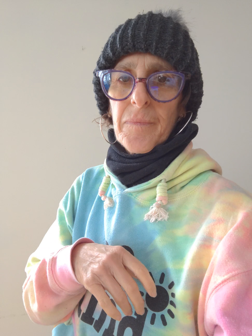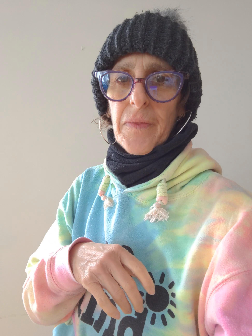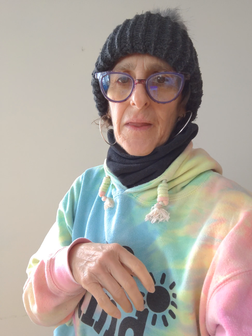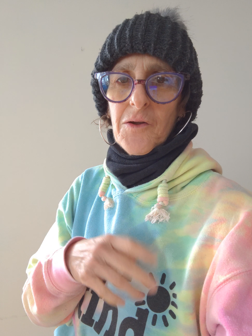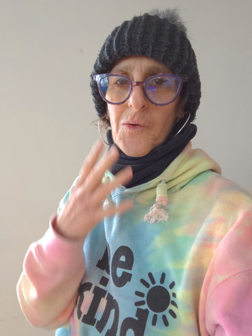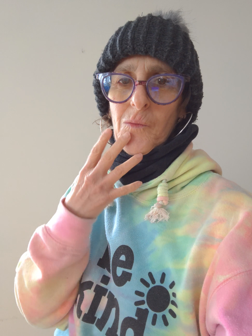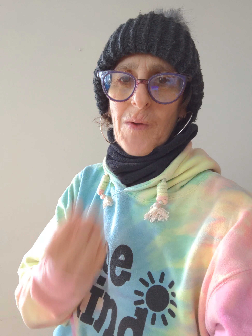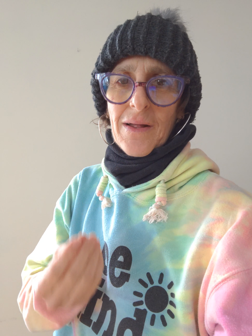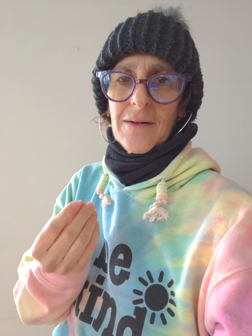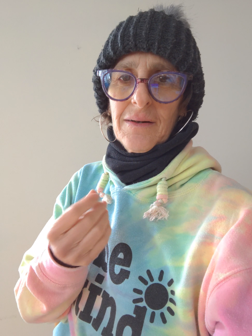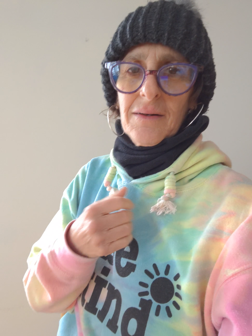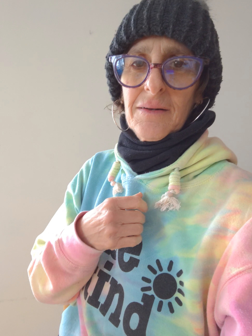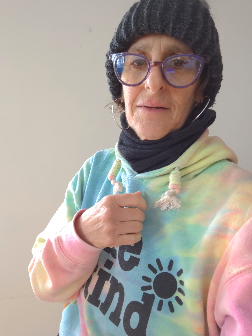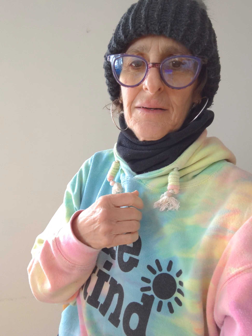wet